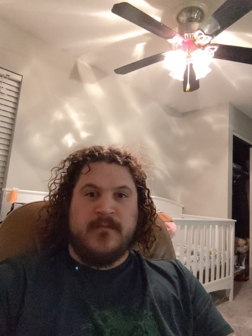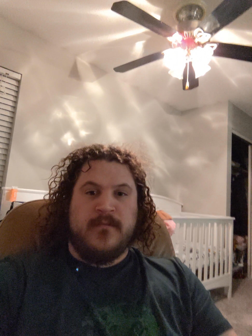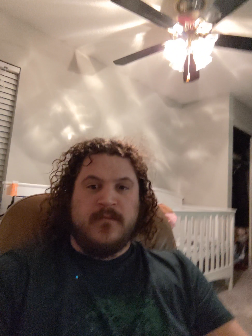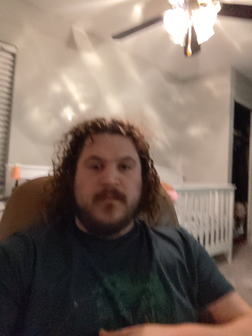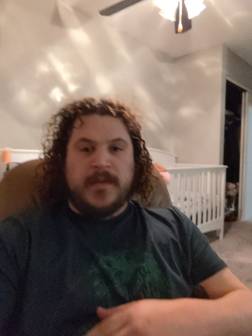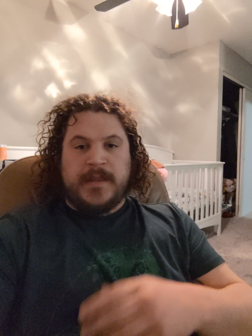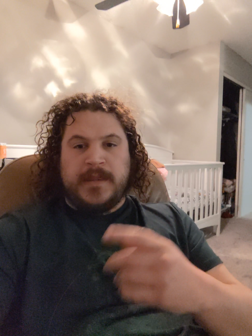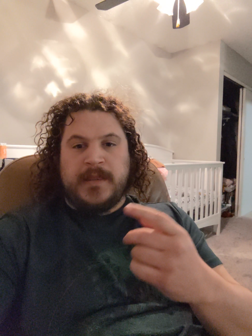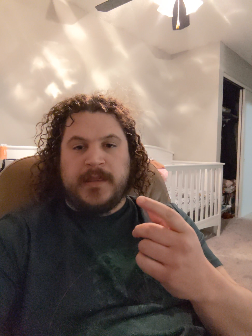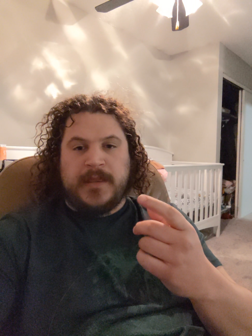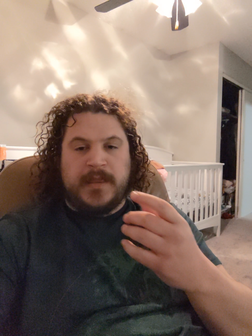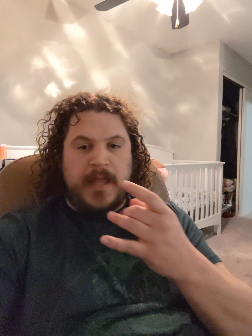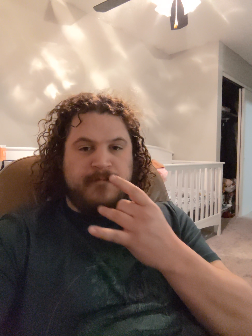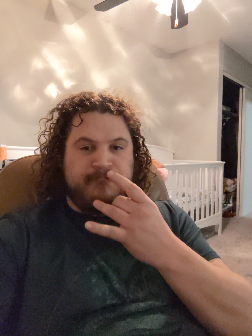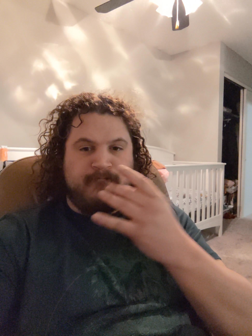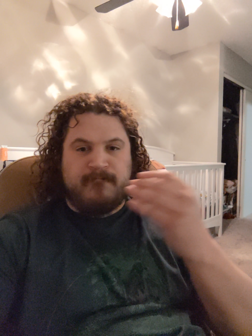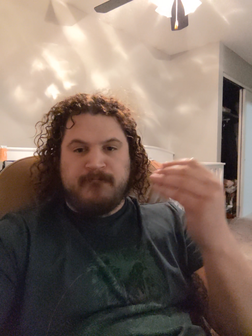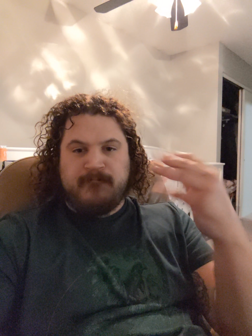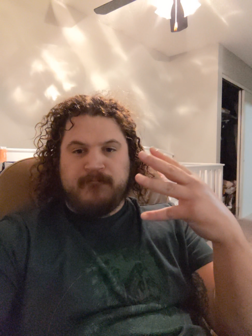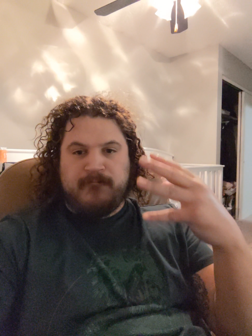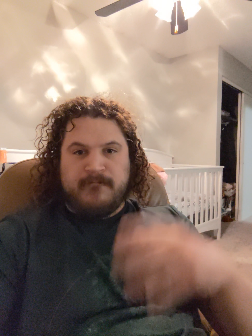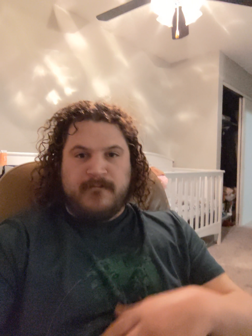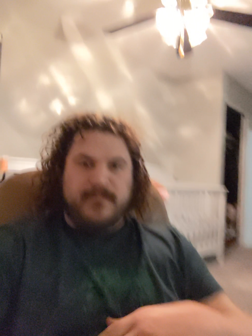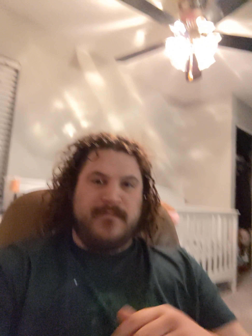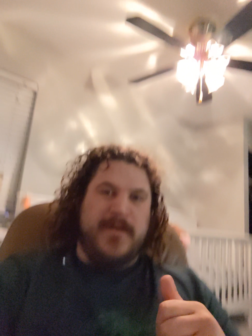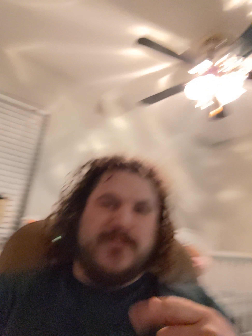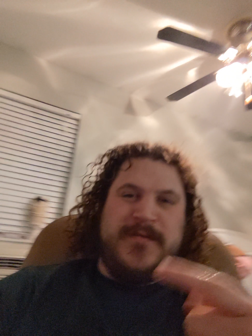lamp